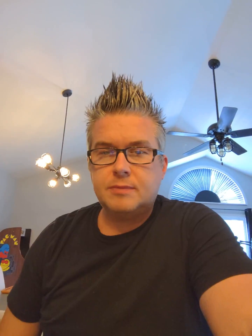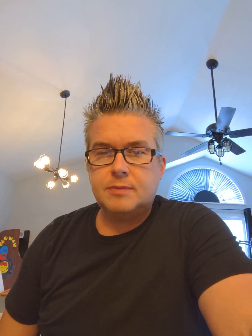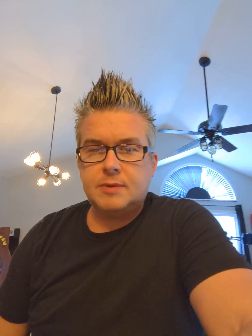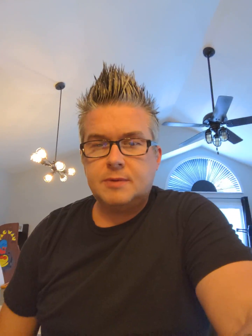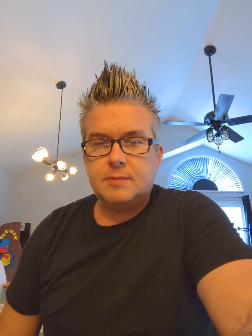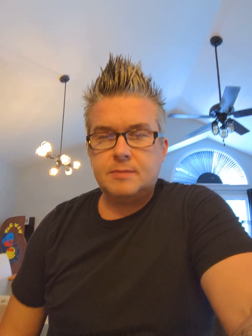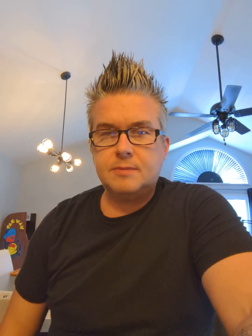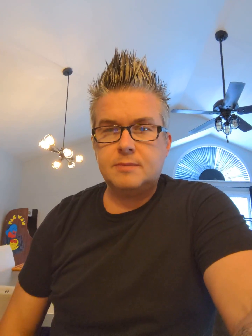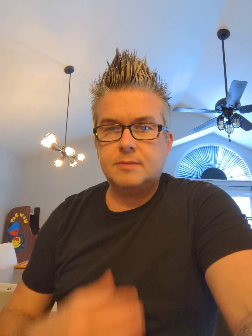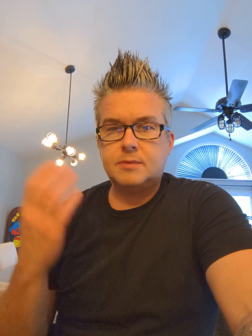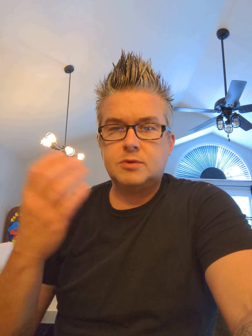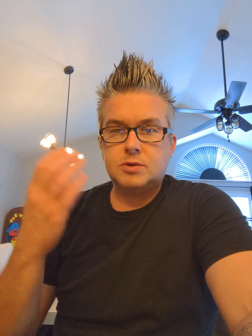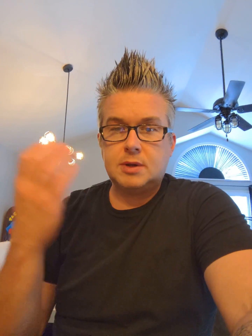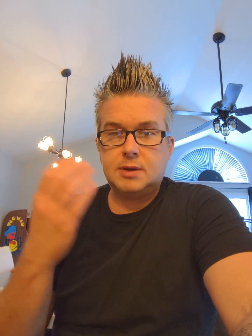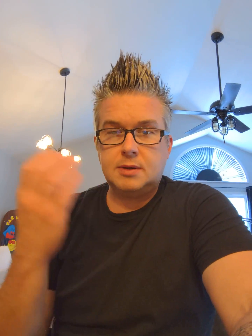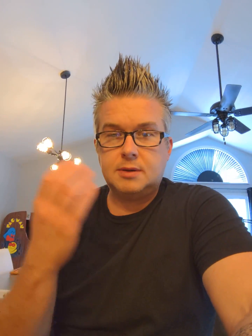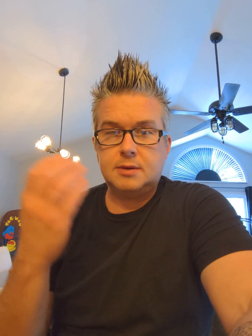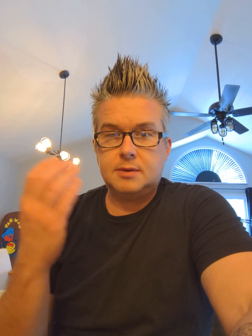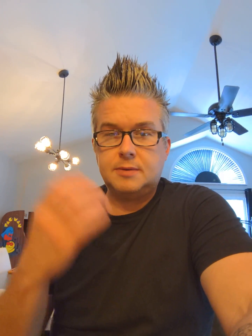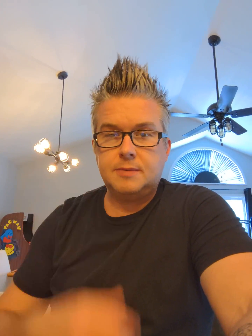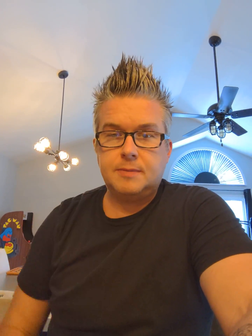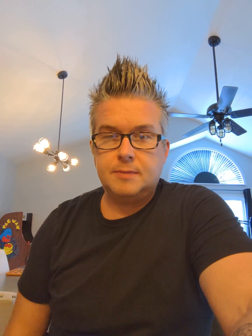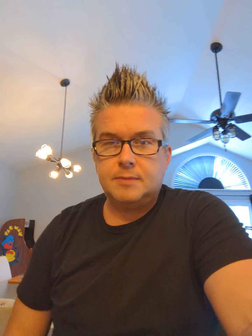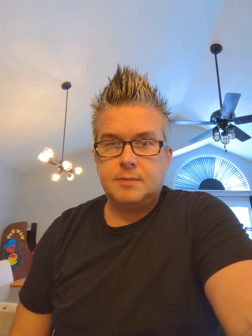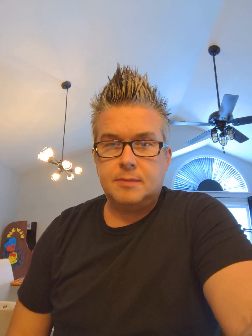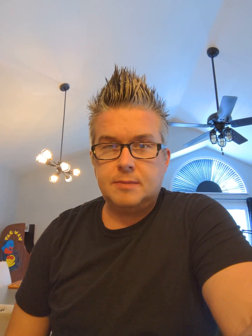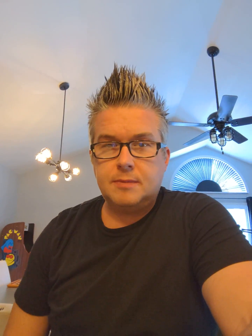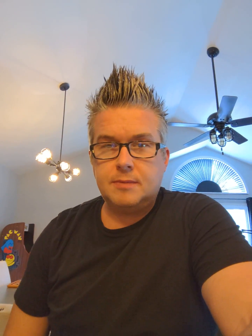shake